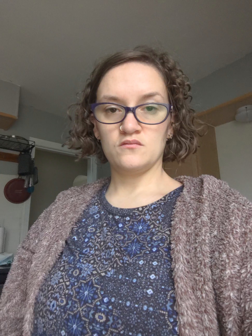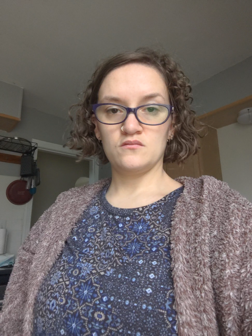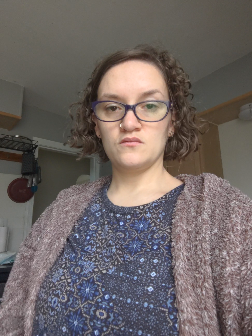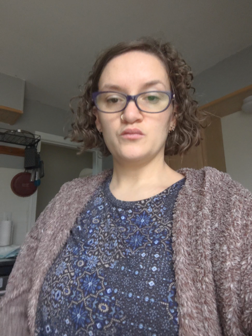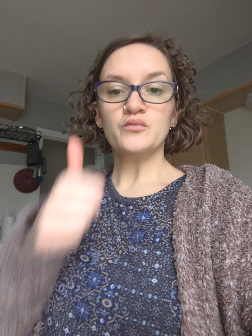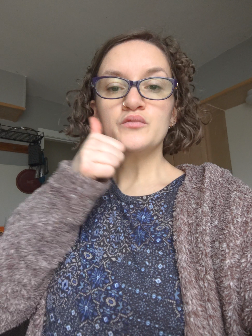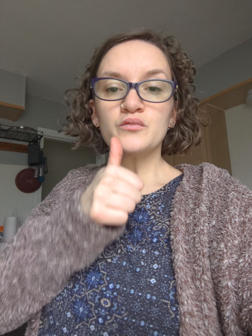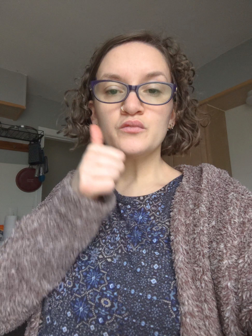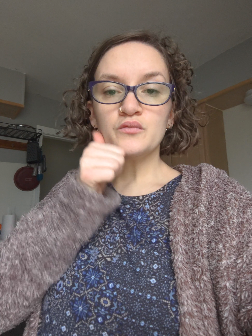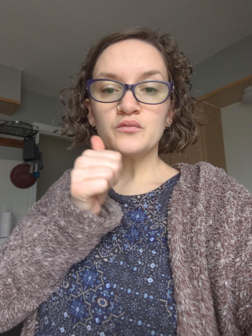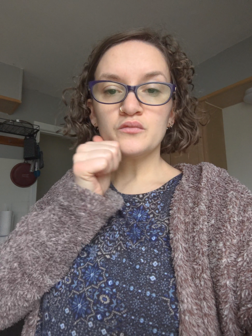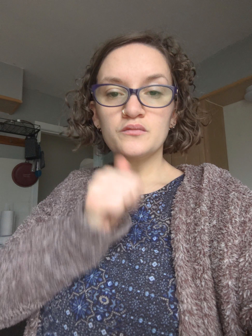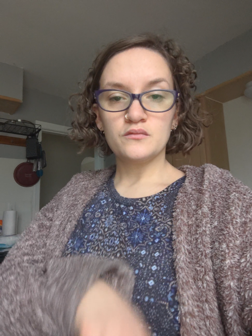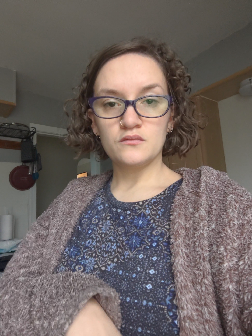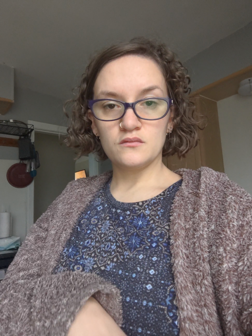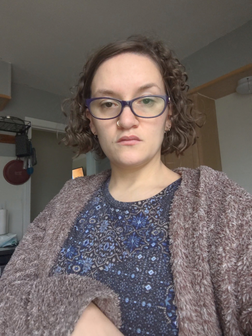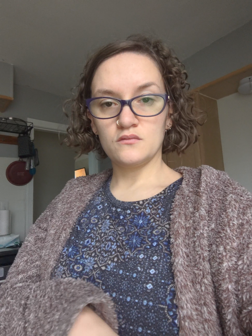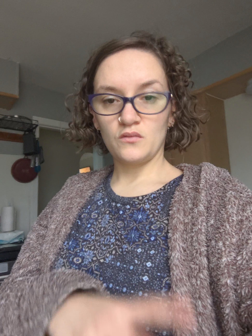girl